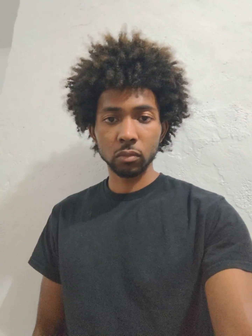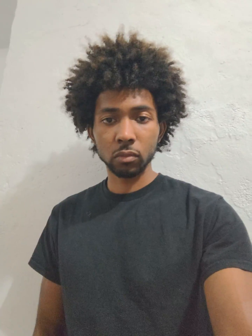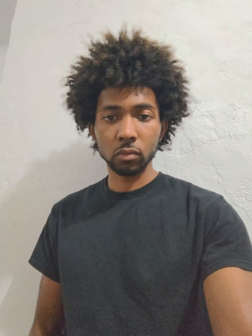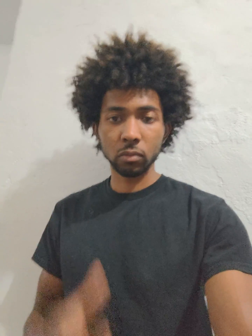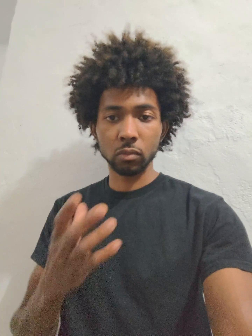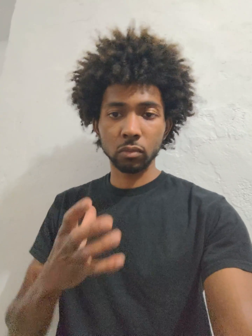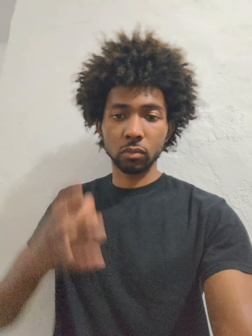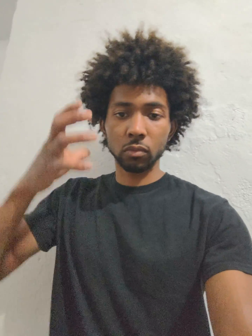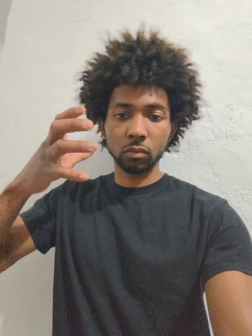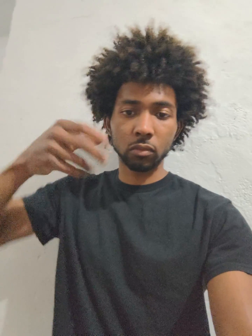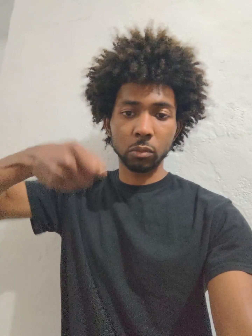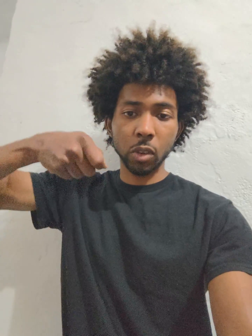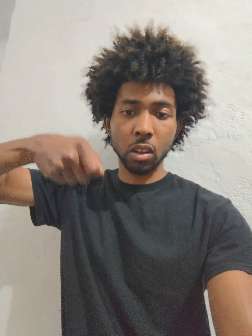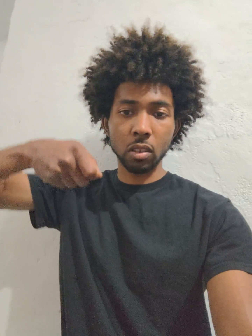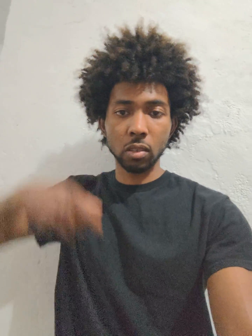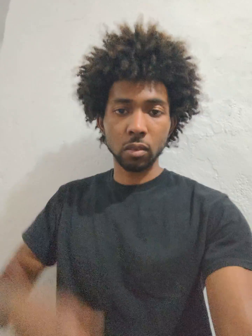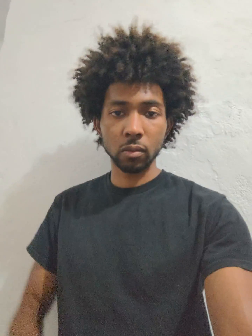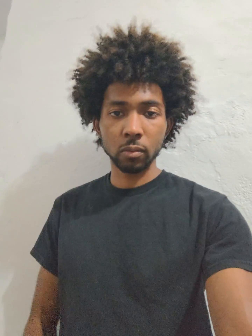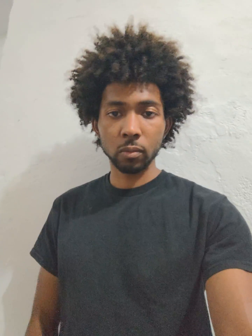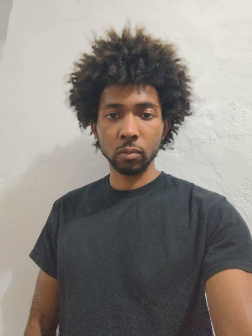bucket